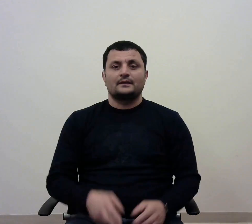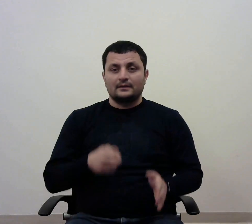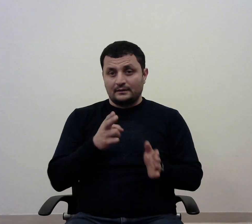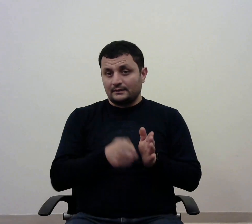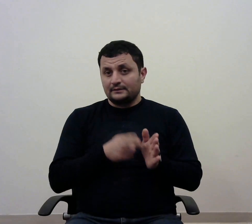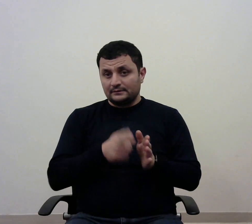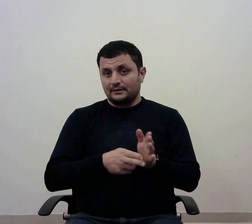qatar